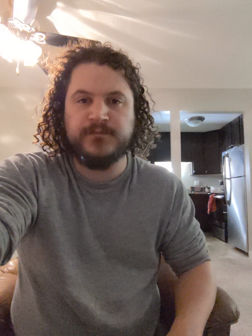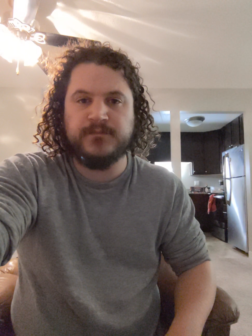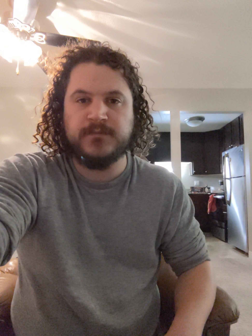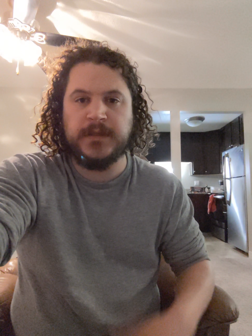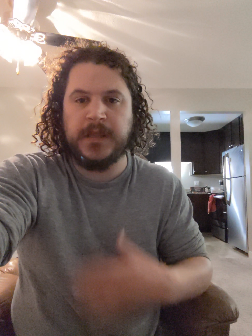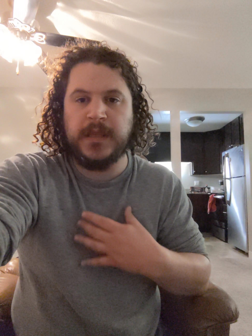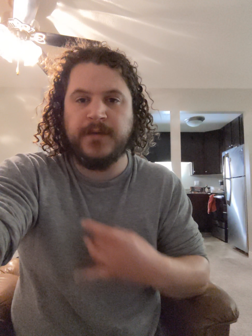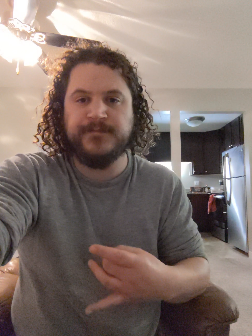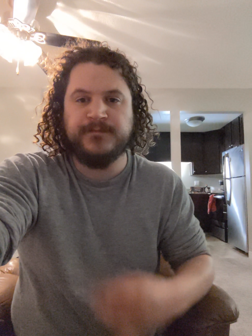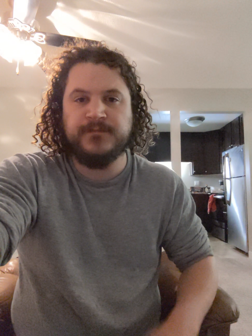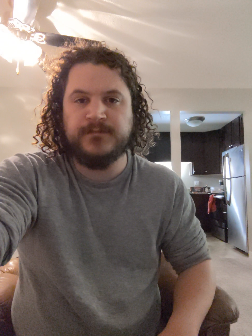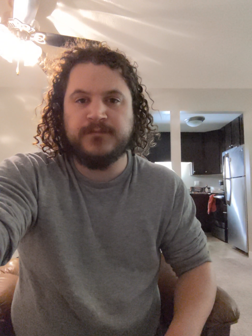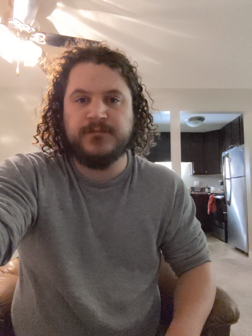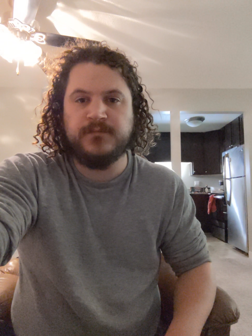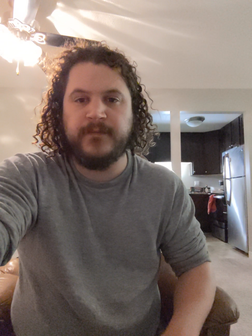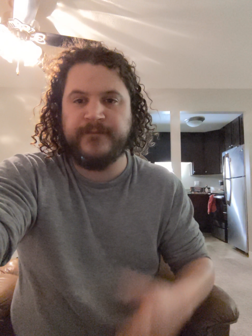like